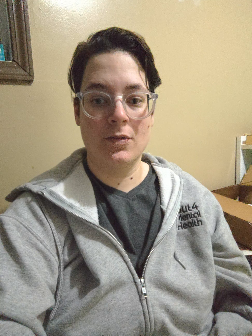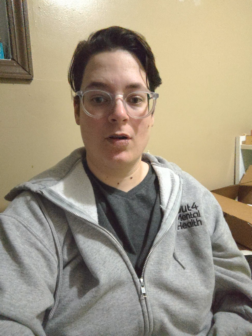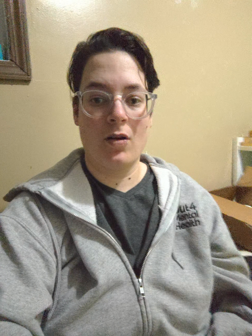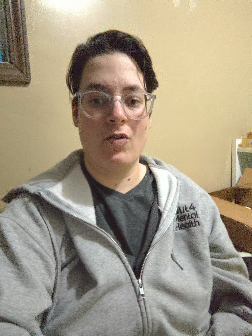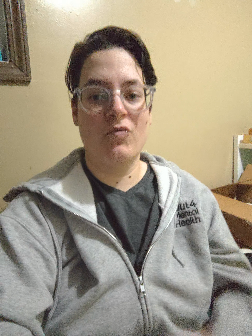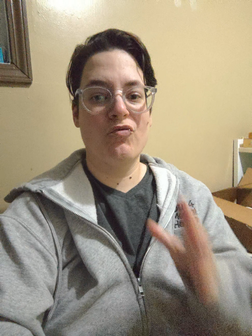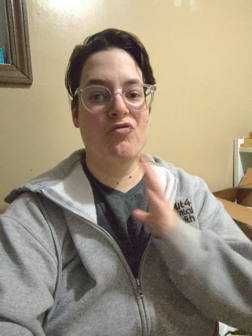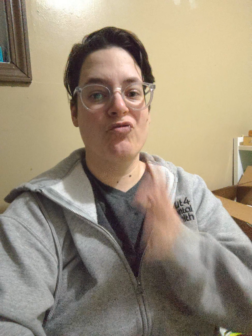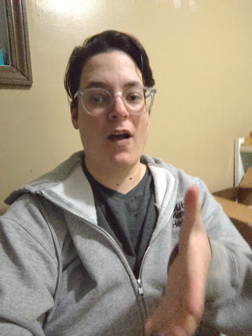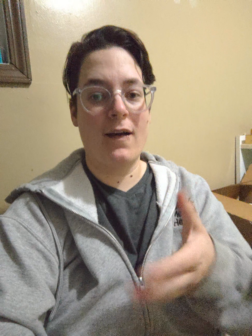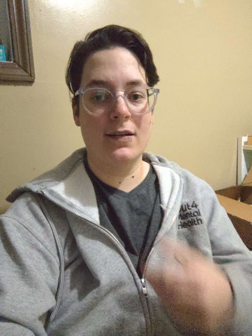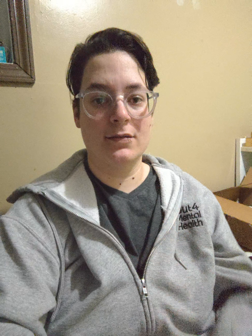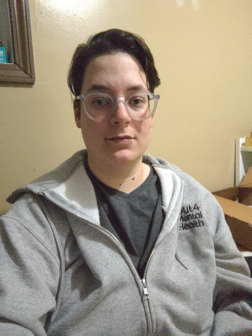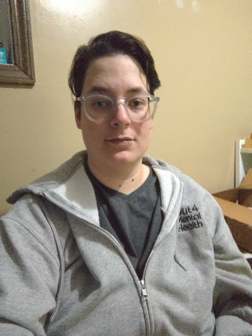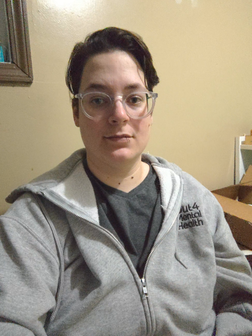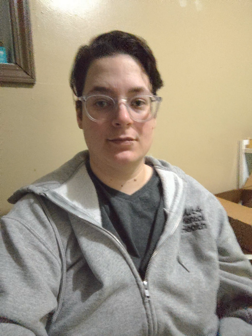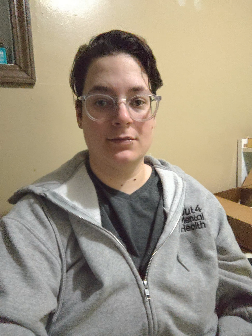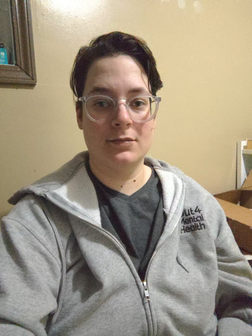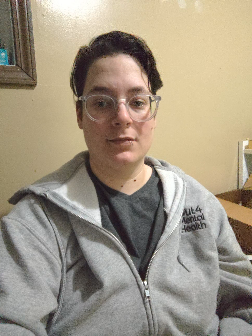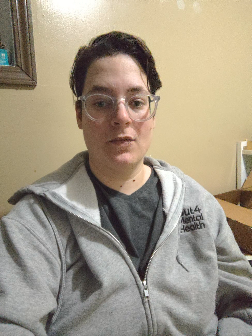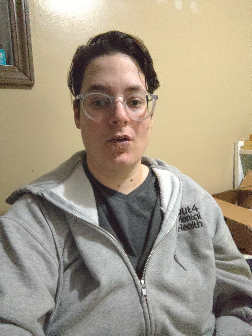fine